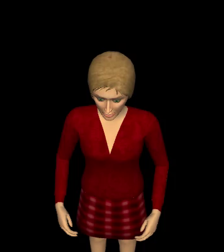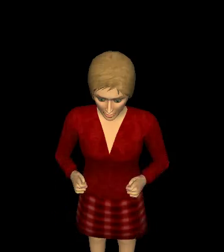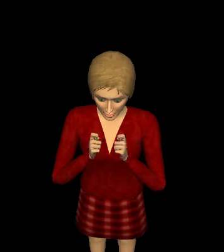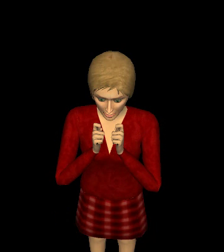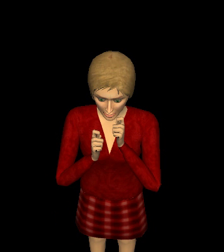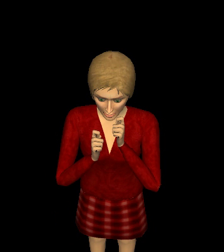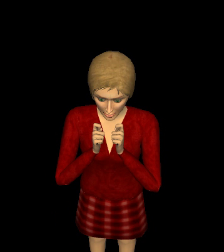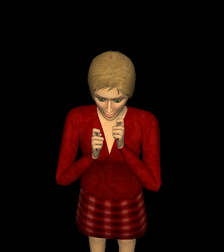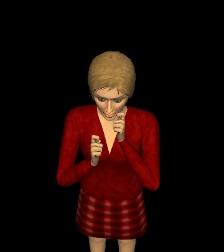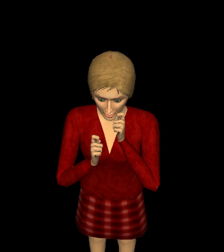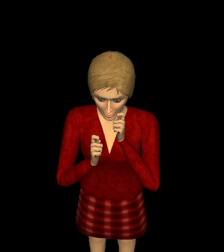يناقش